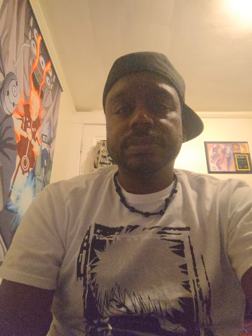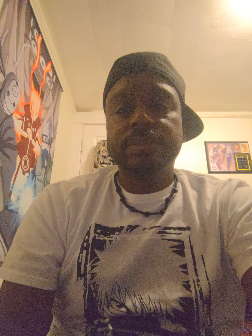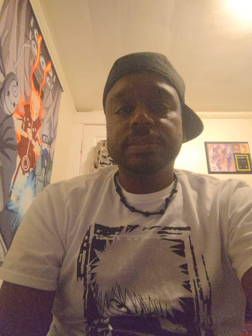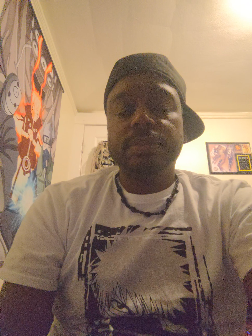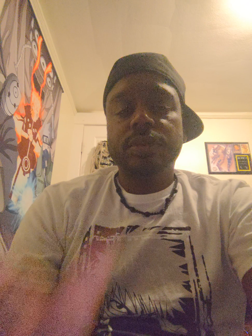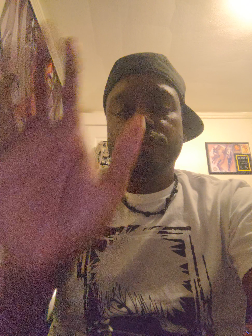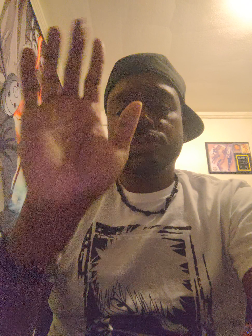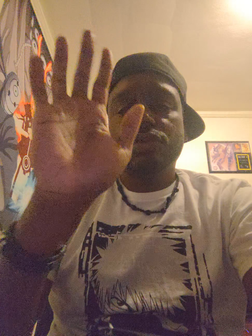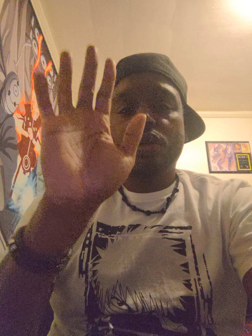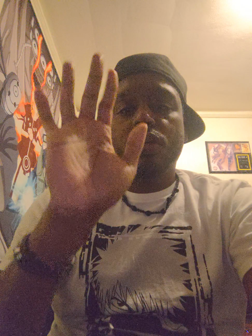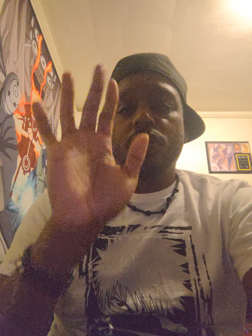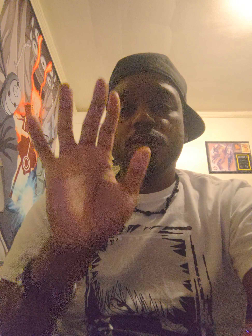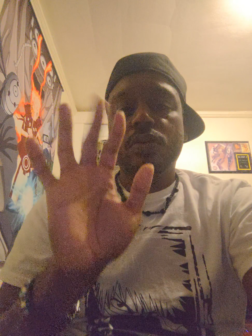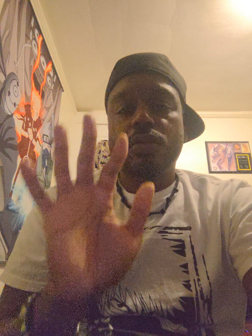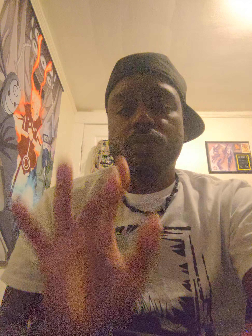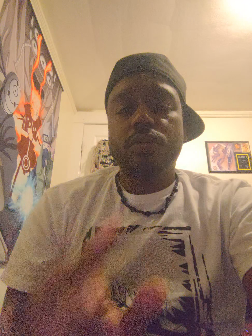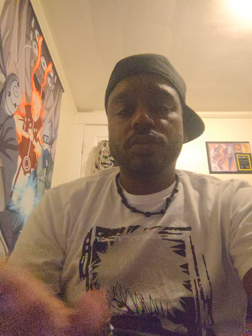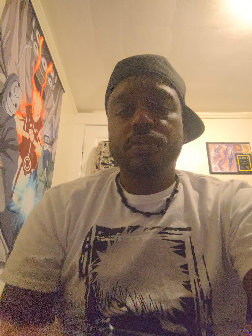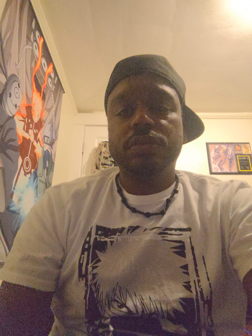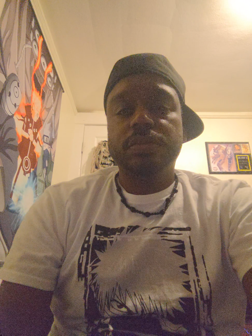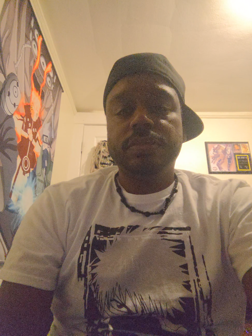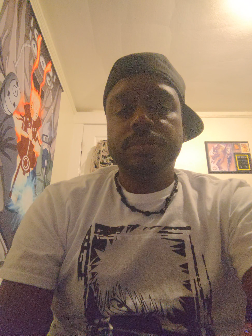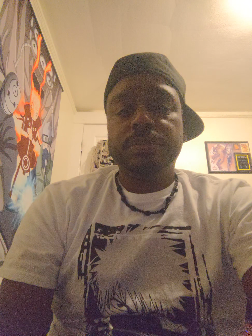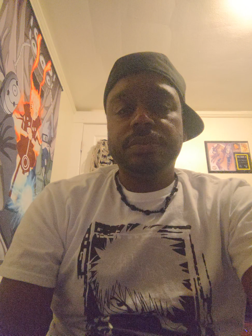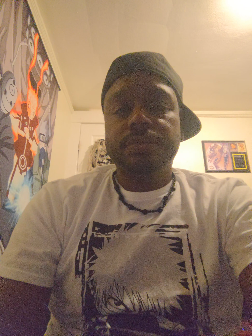snow